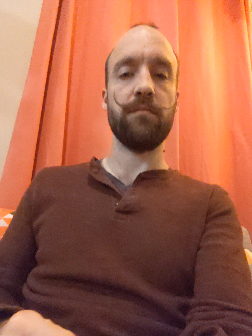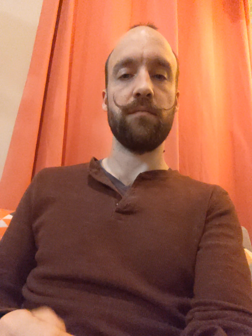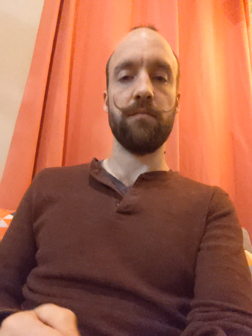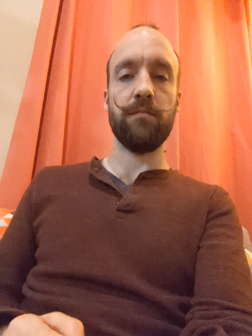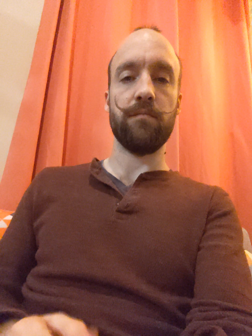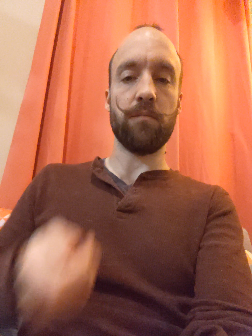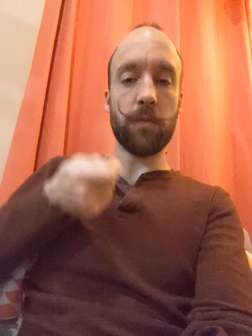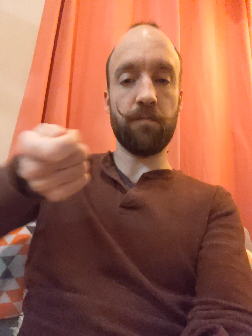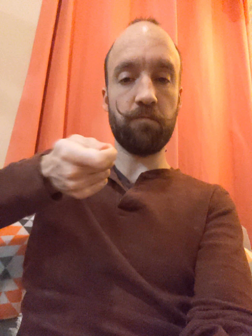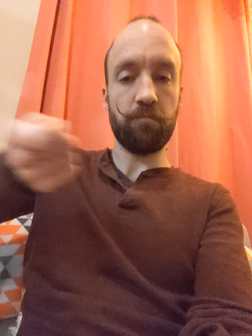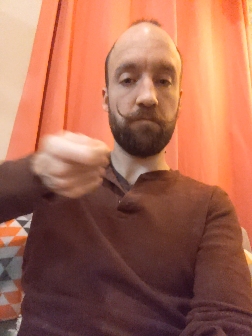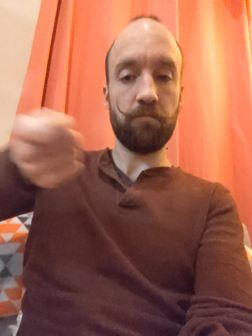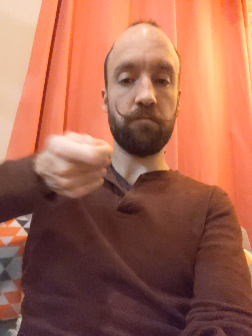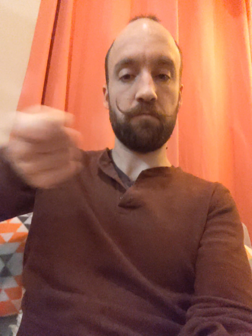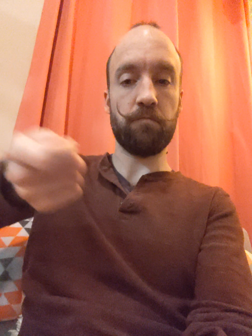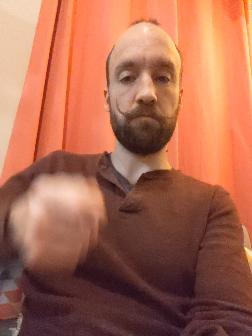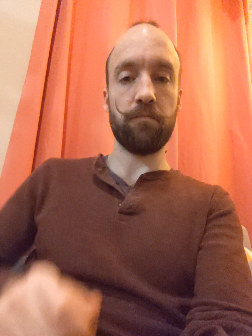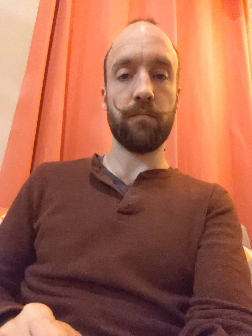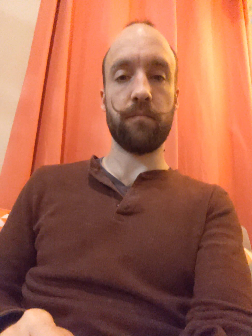vacuum